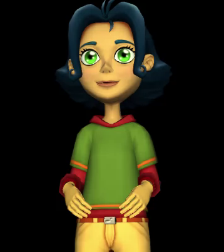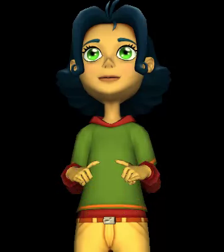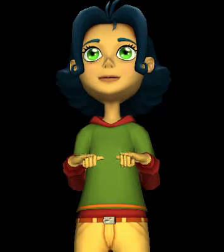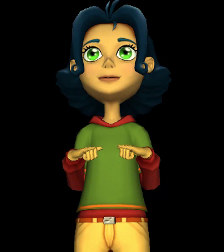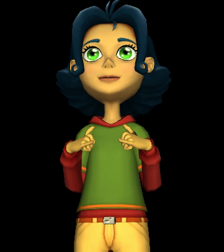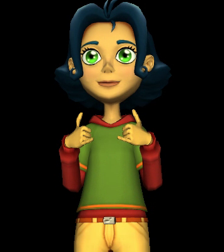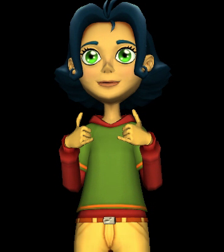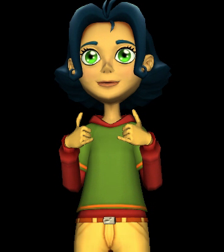شاب